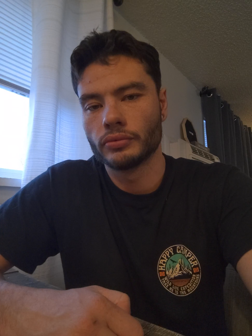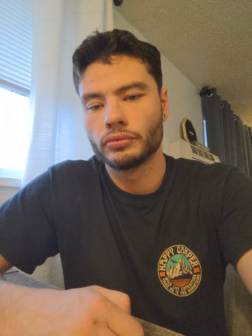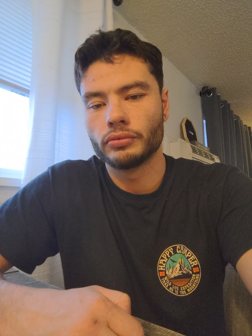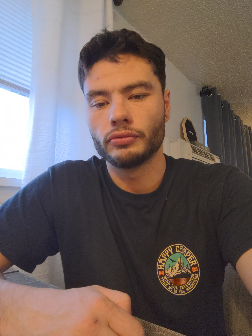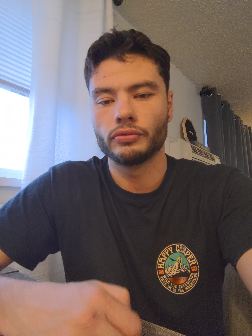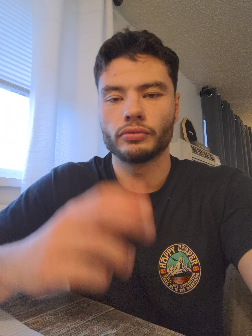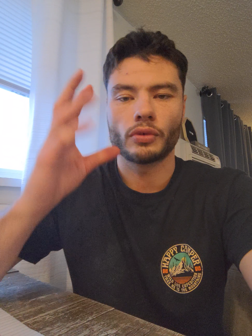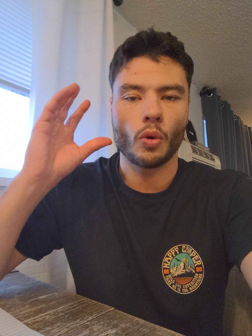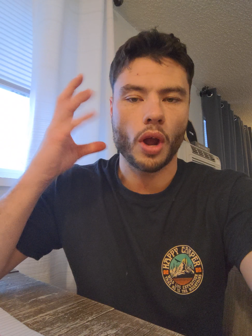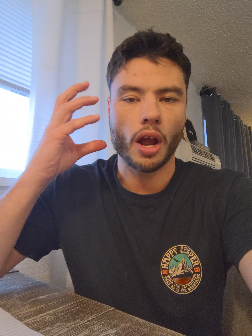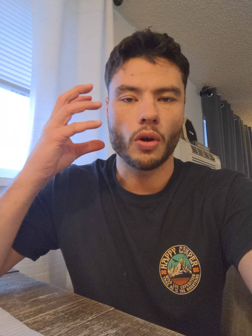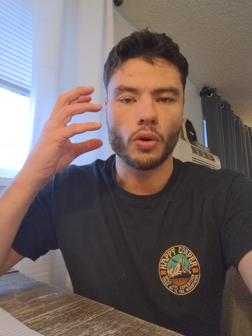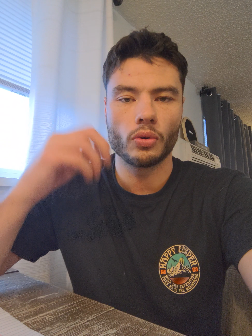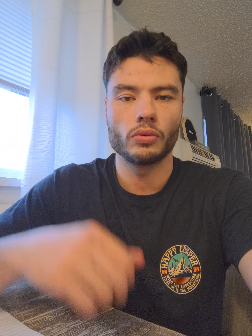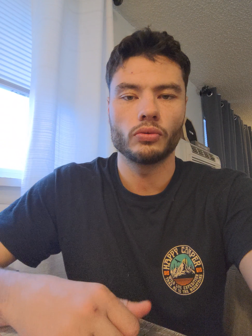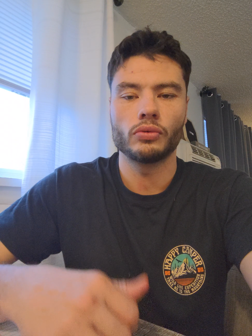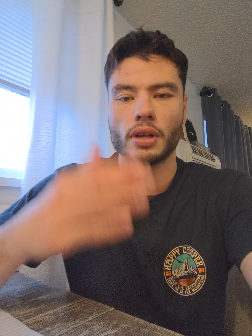radio